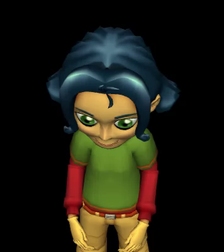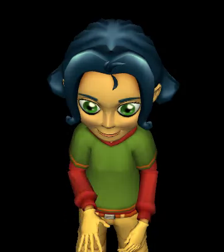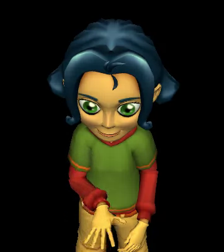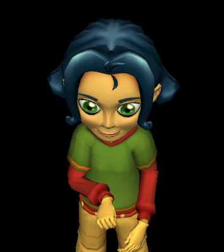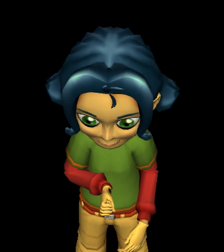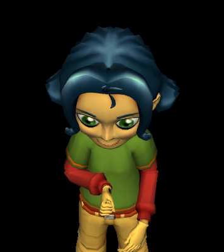يأخذ